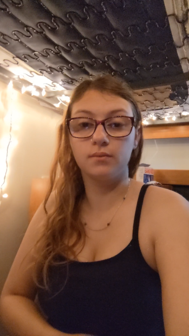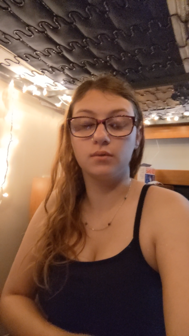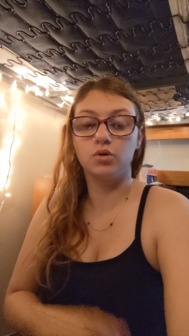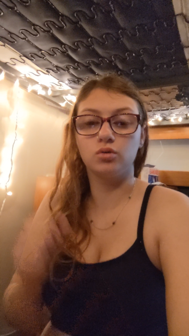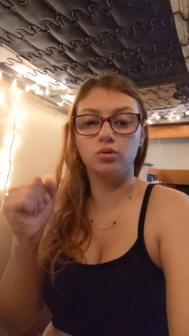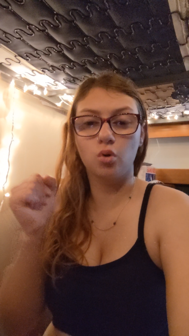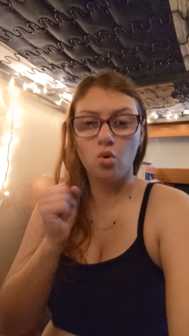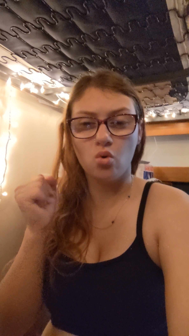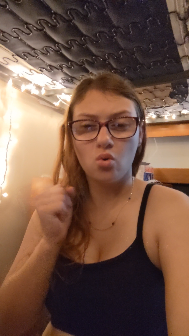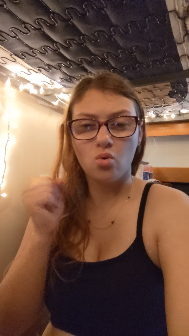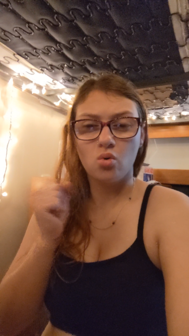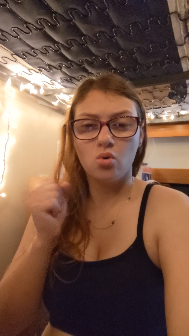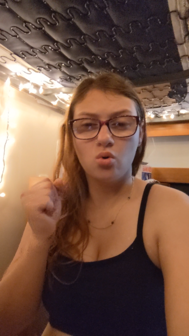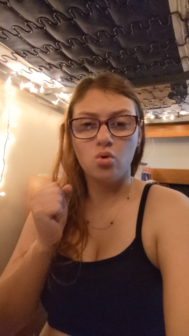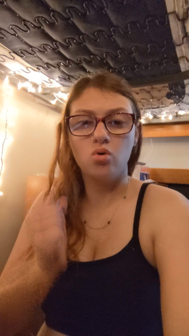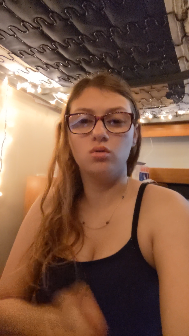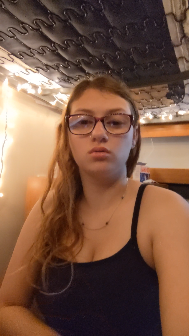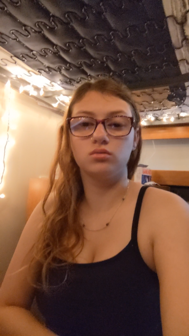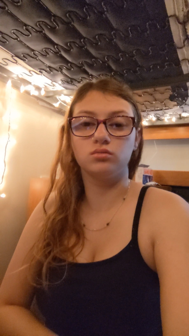cold